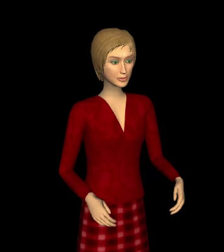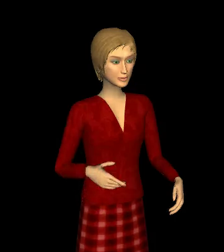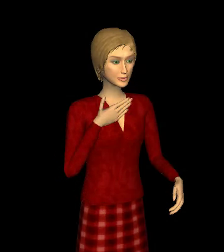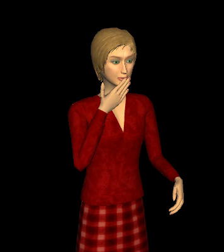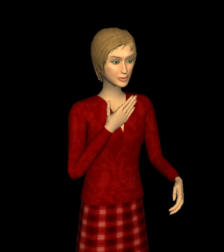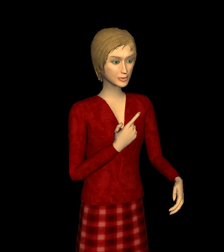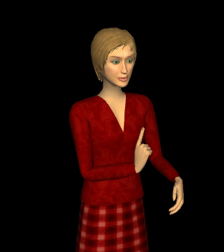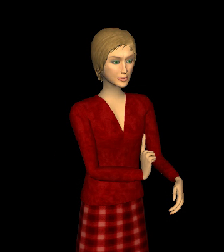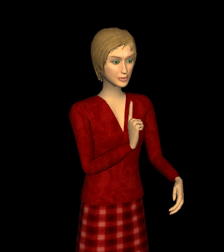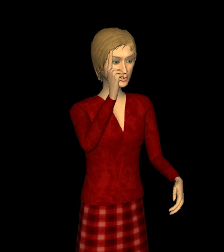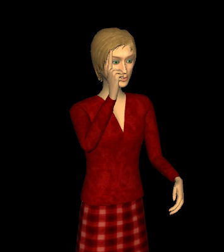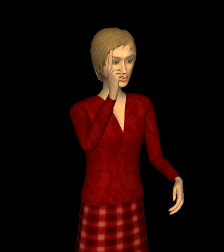الحمدلله